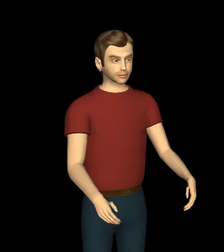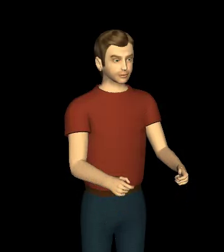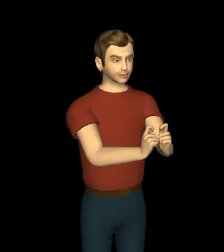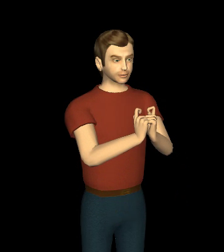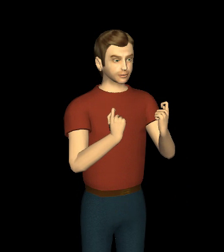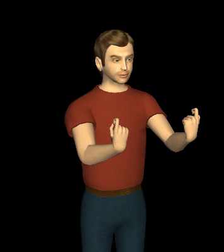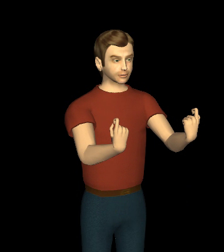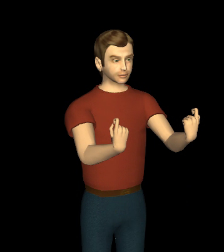صحف